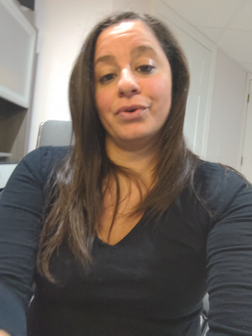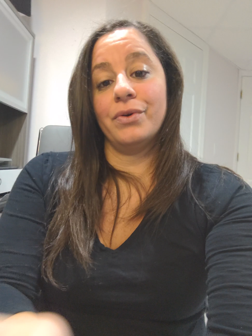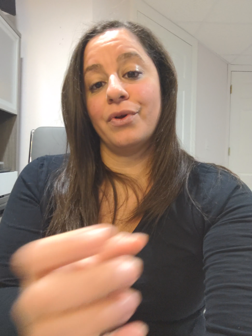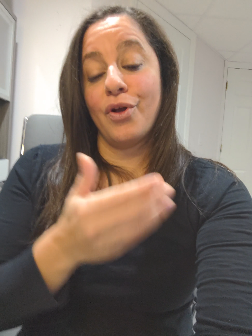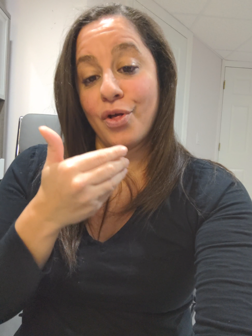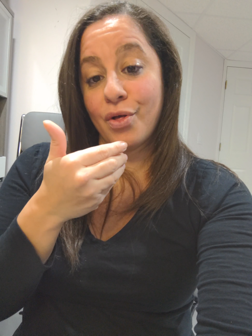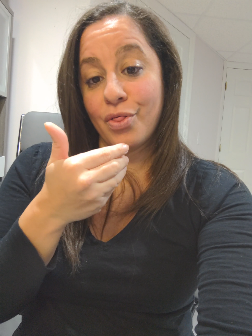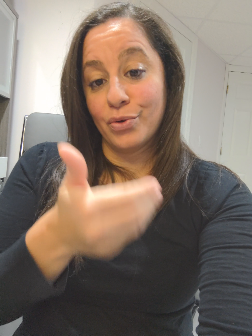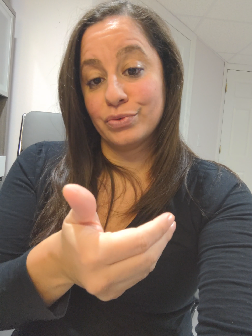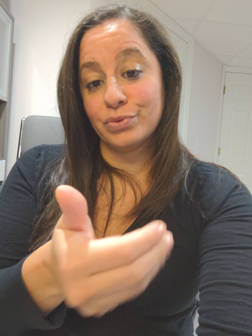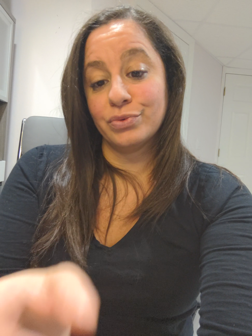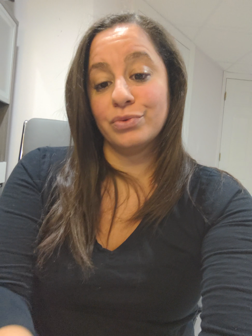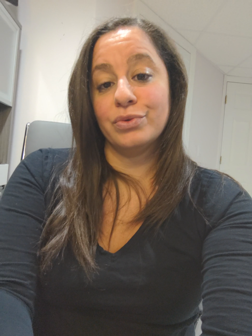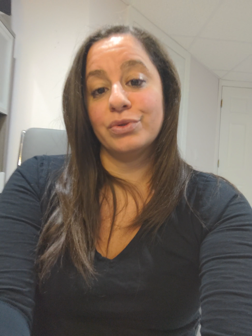close